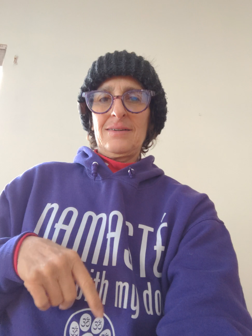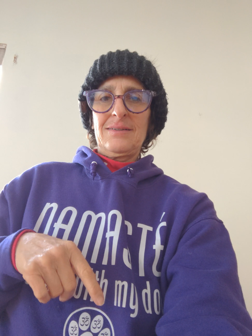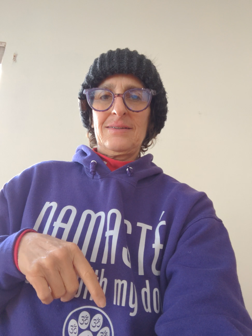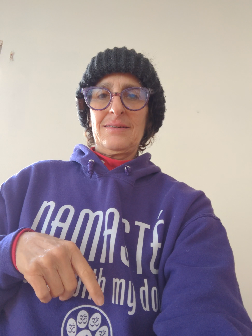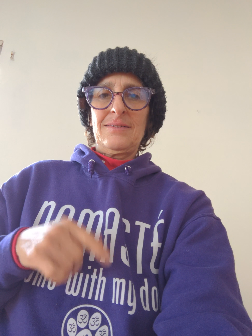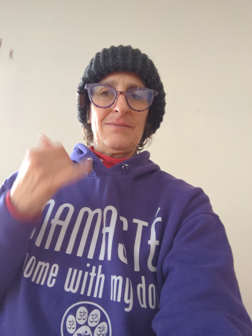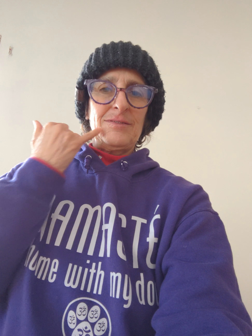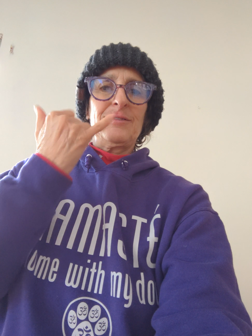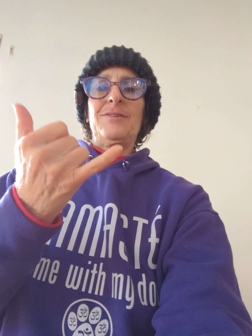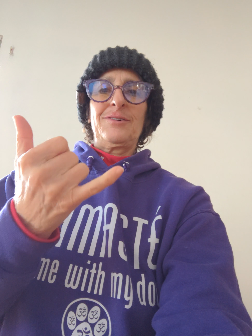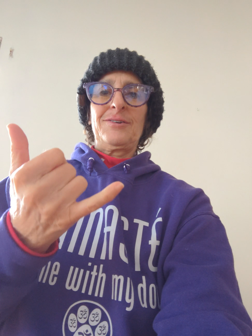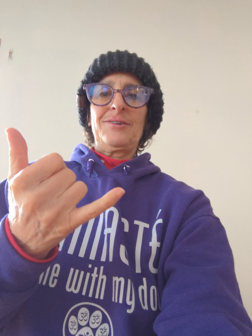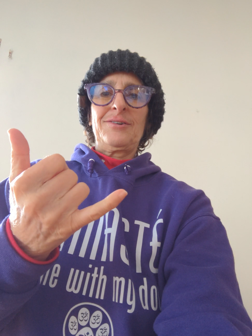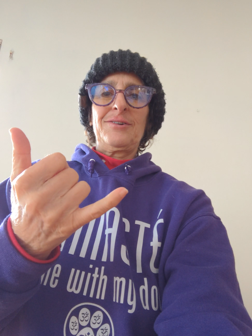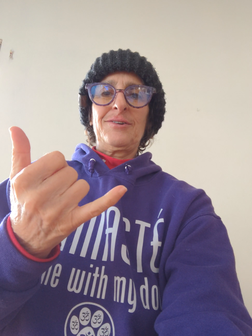call on the phone